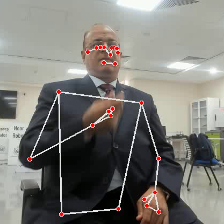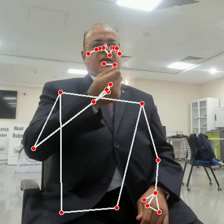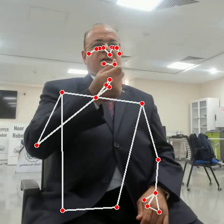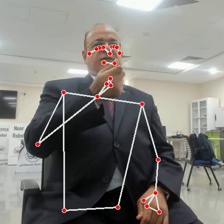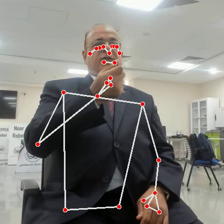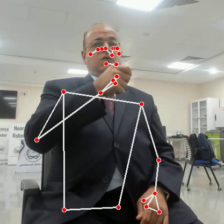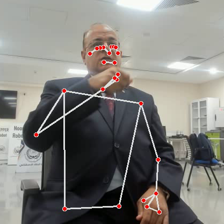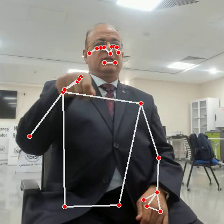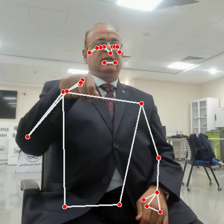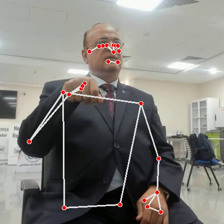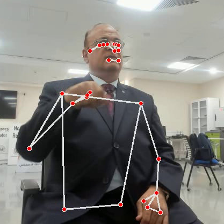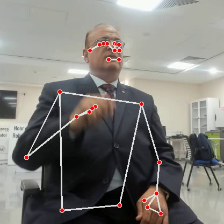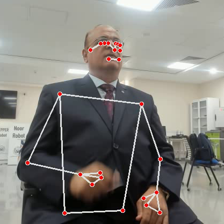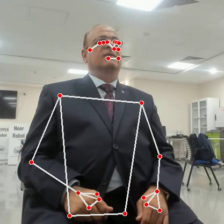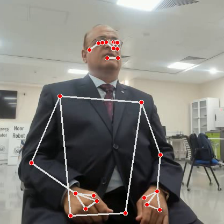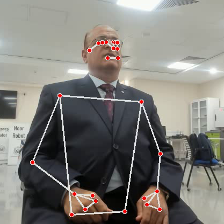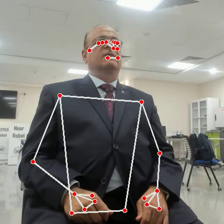flos